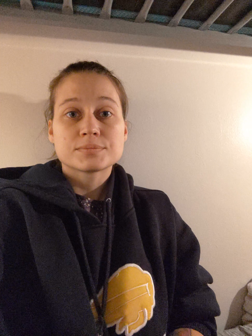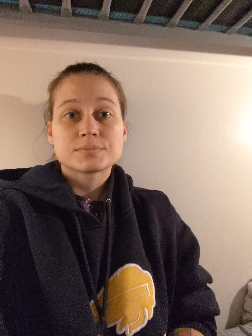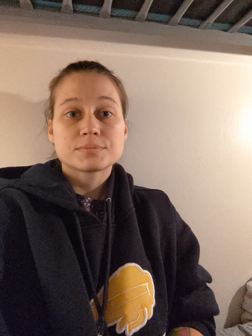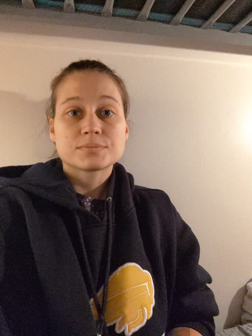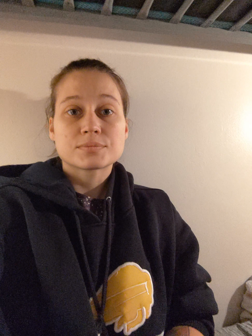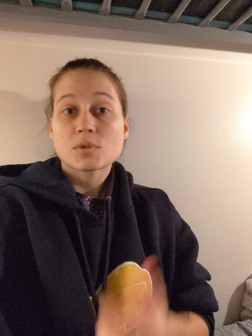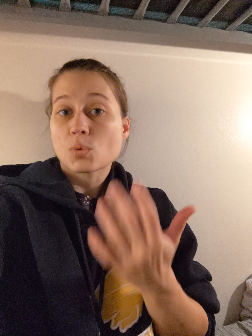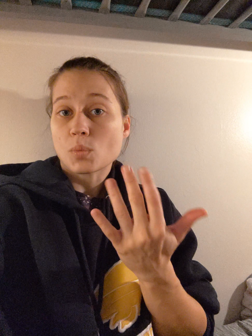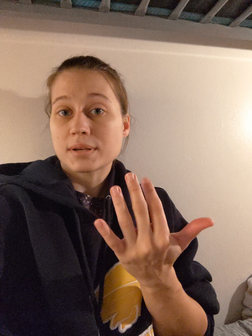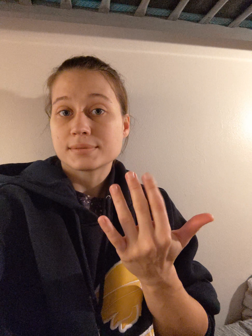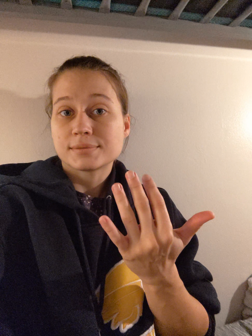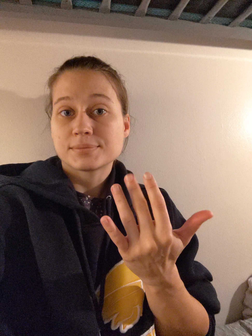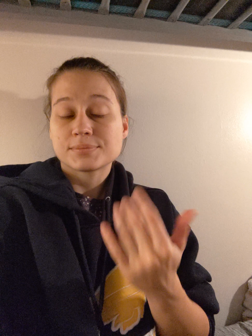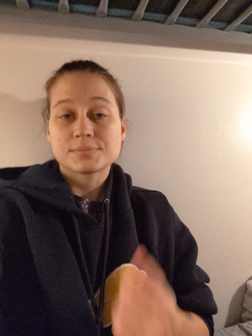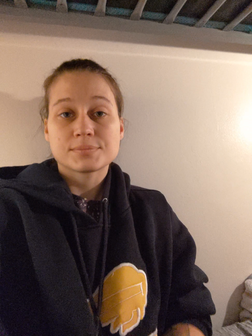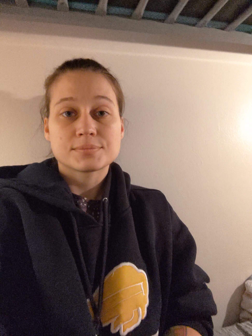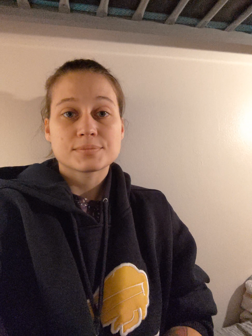wait